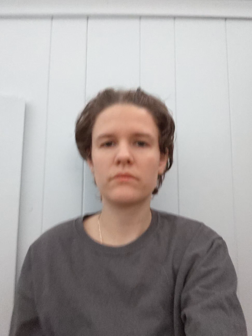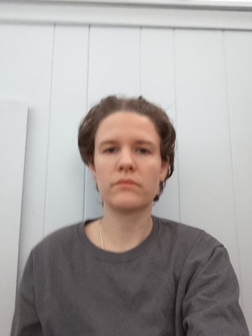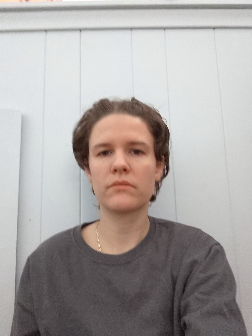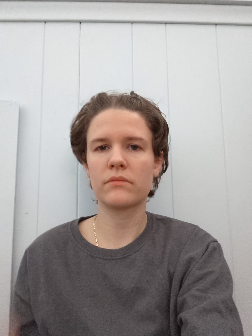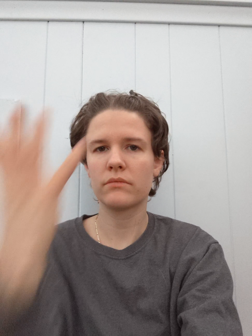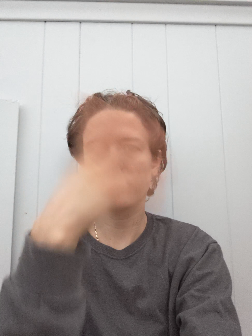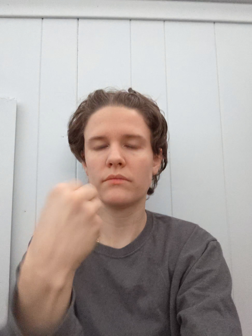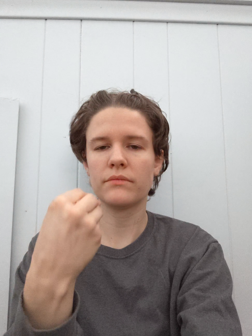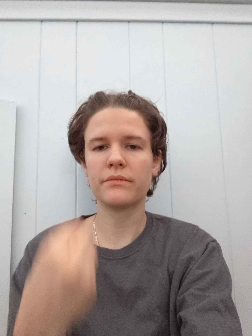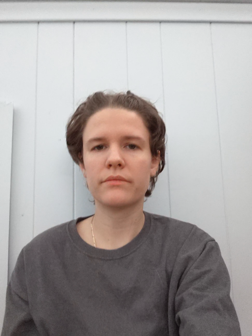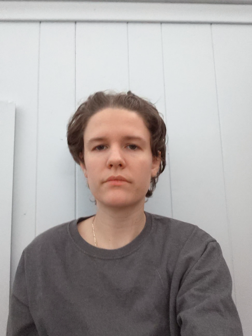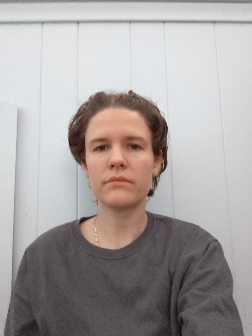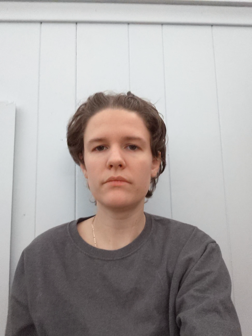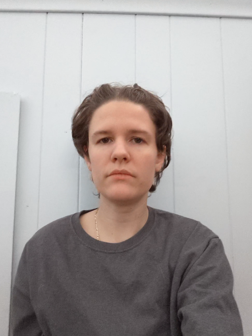pretty